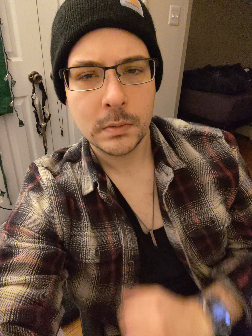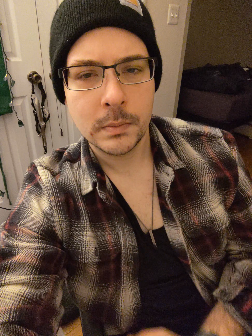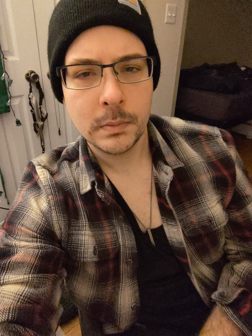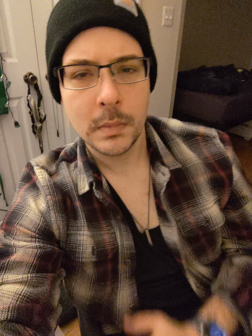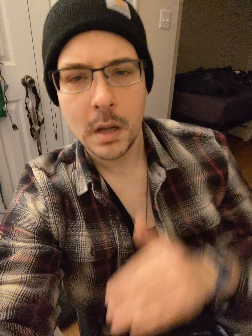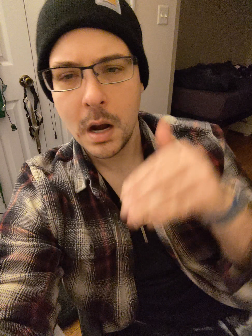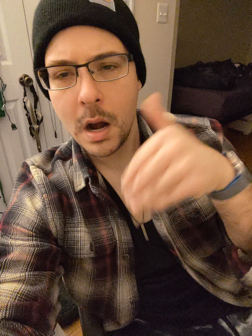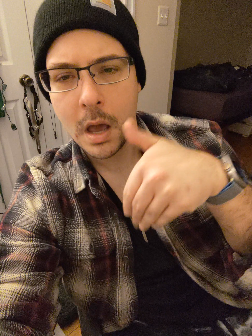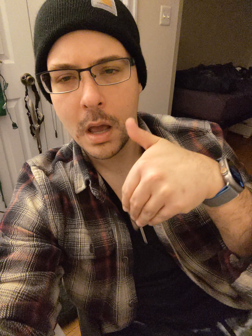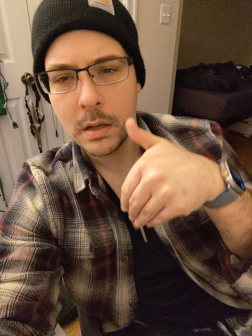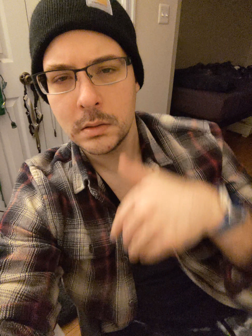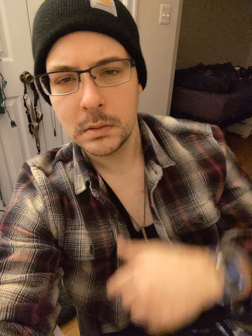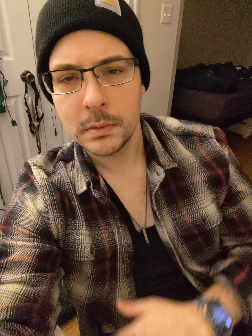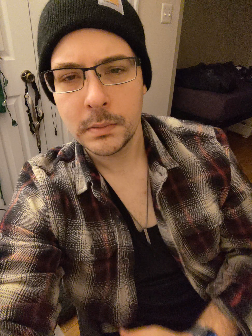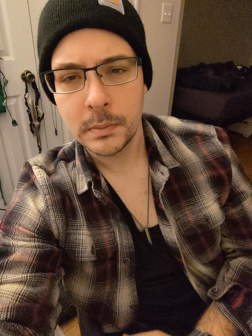night